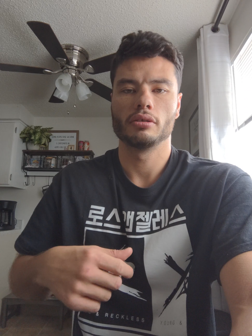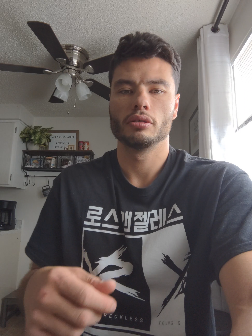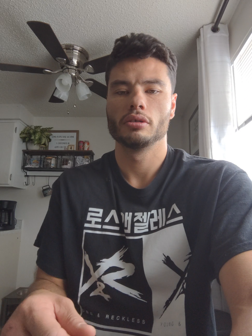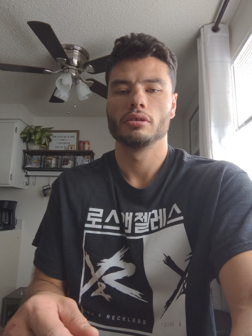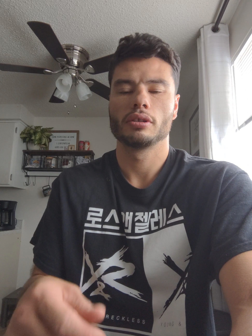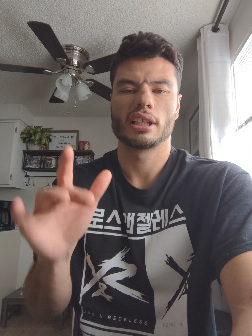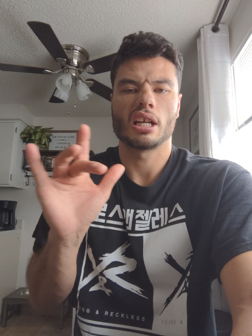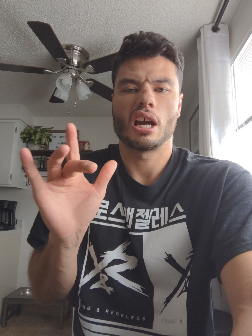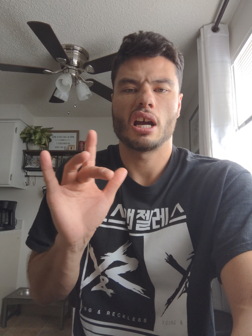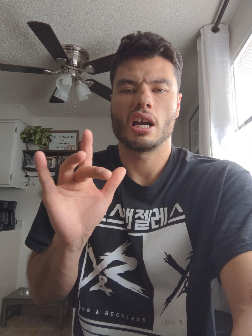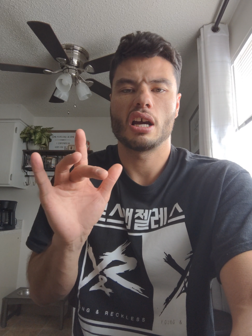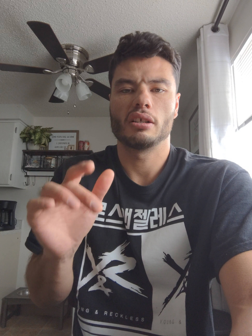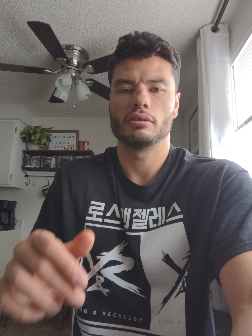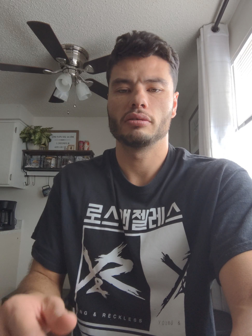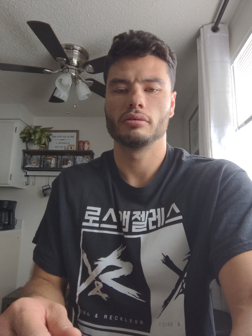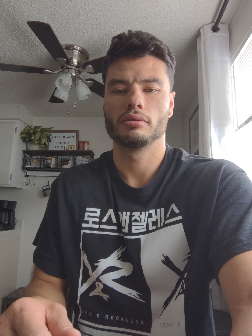yucky